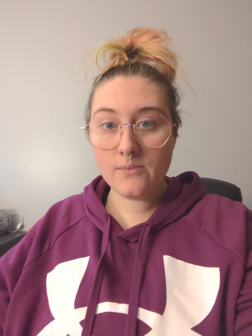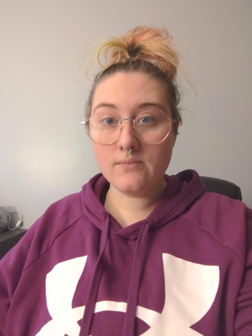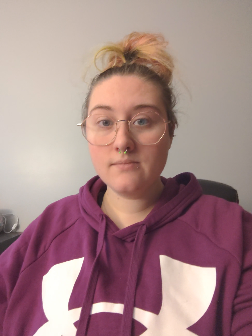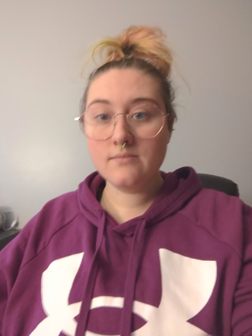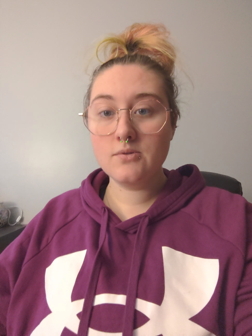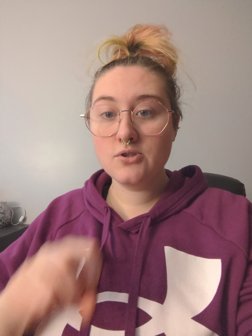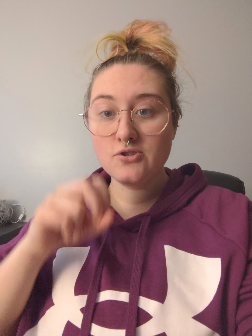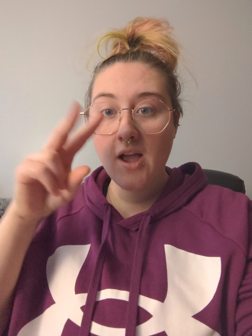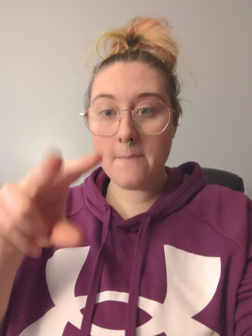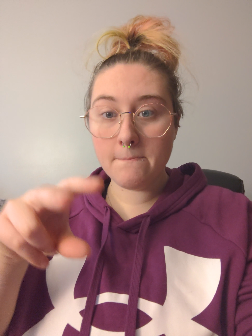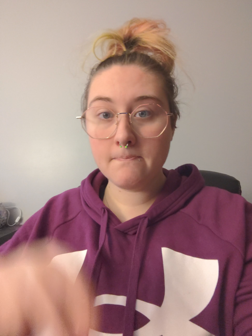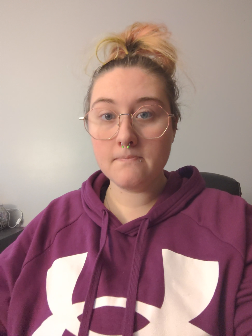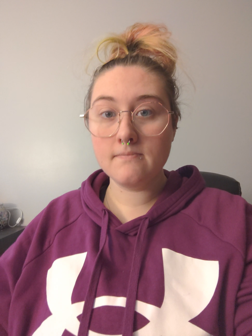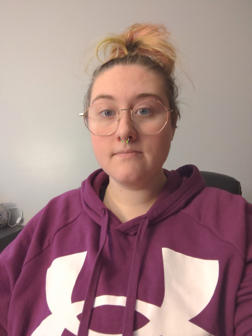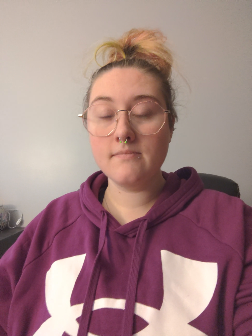jump